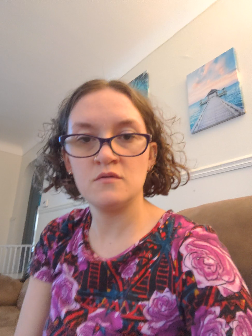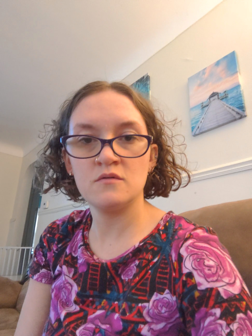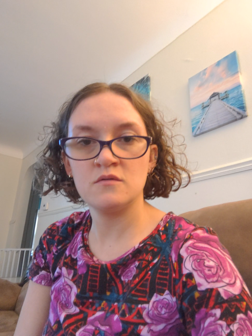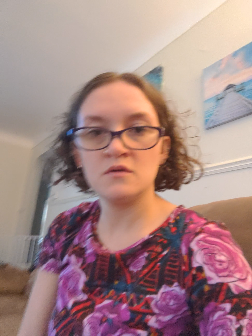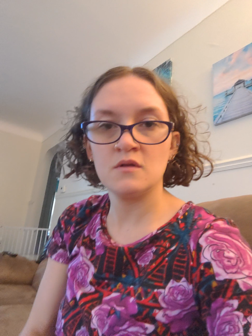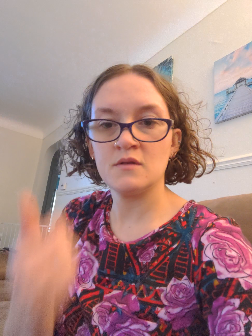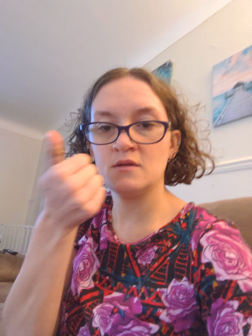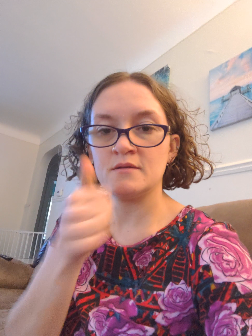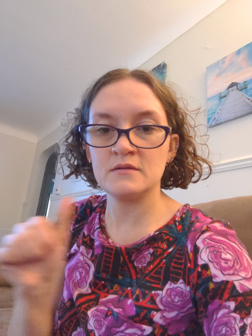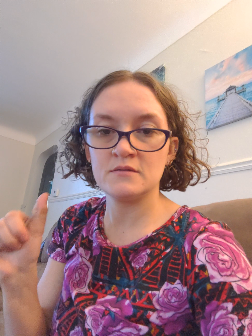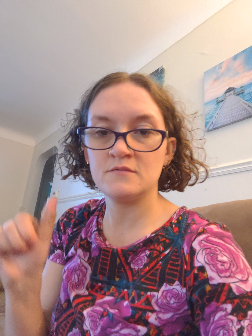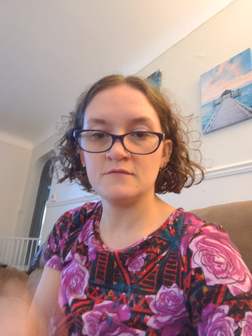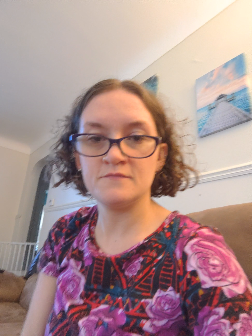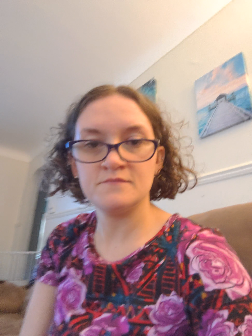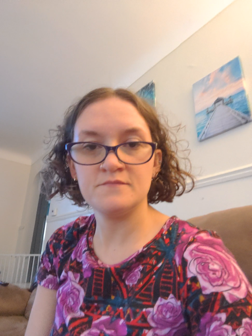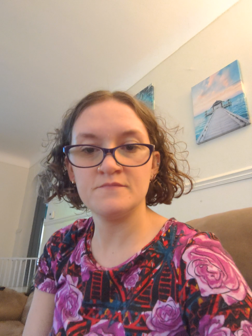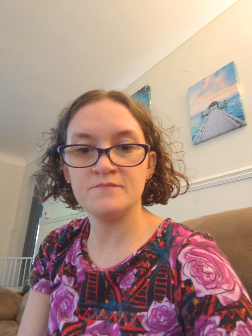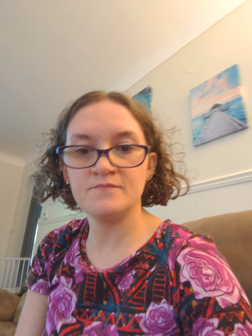any